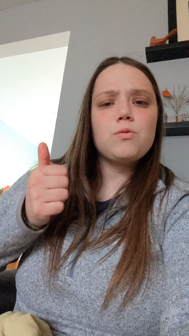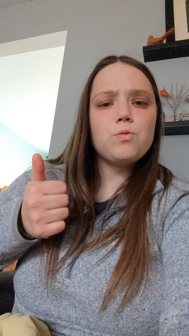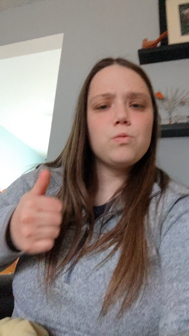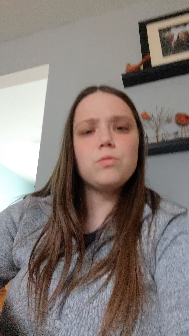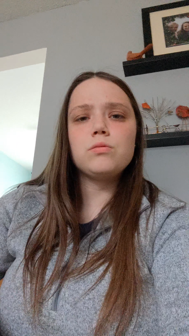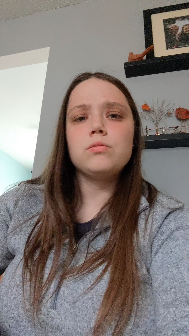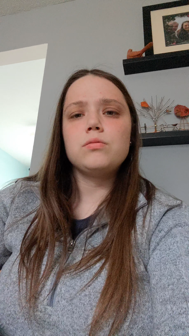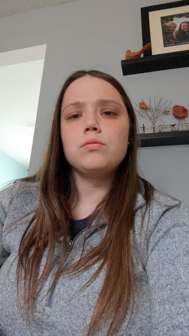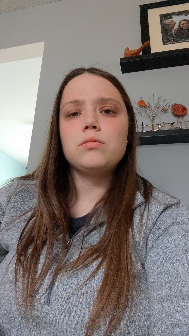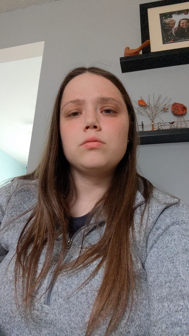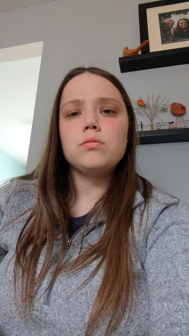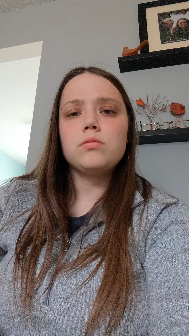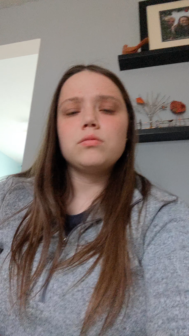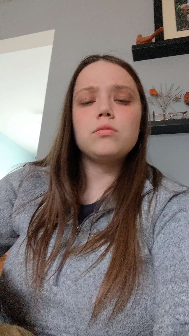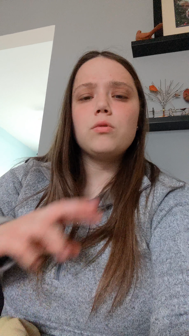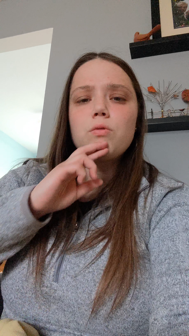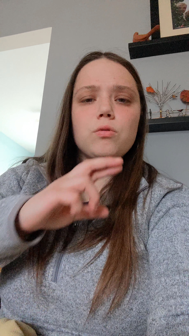are